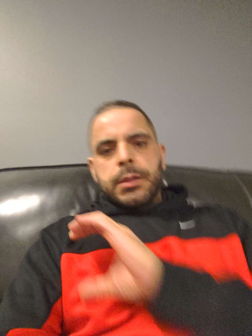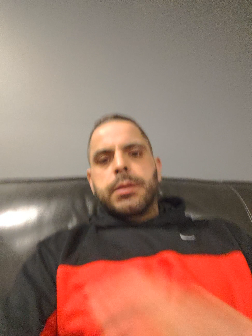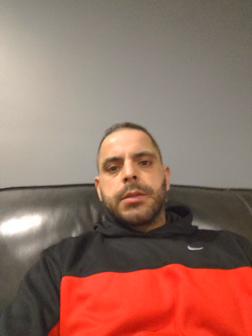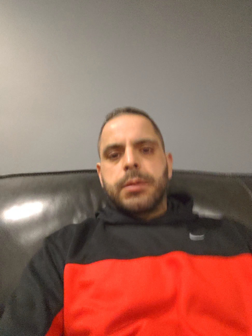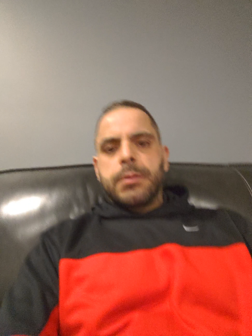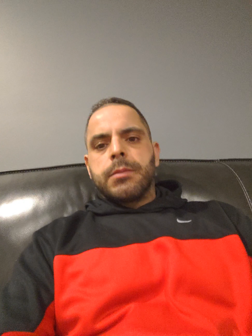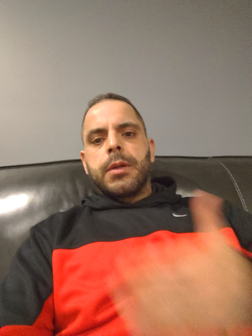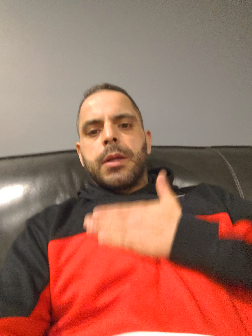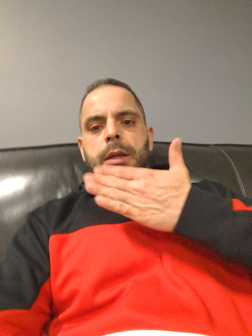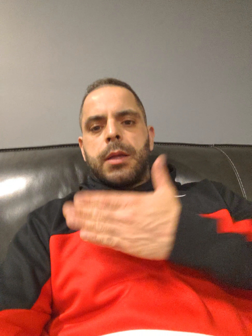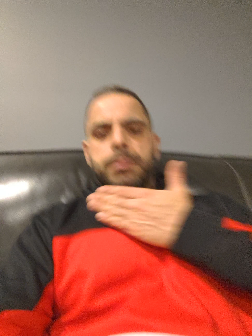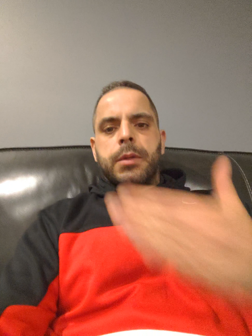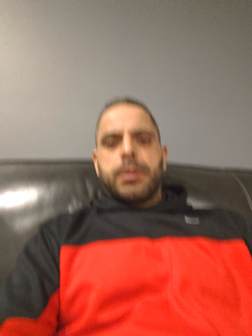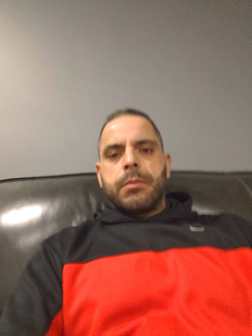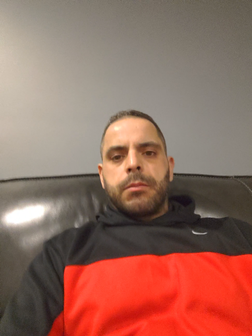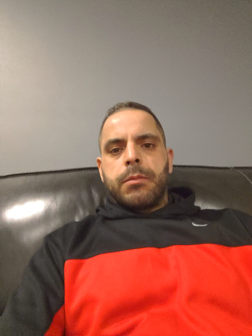happy